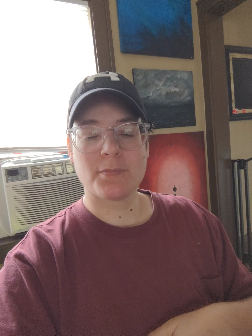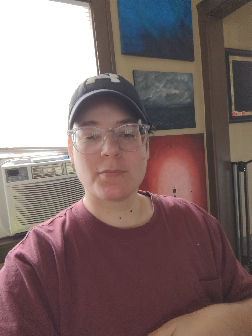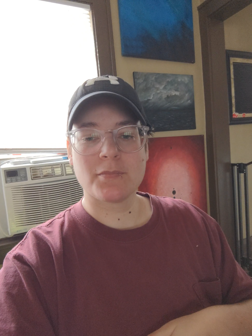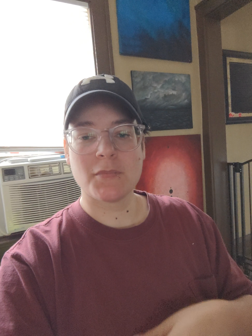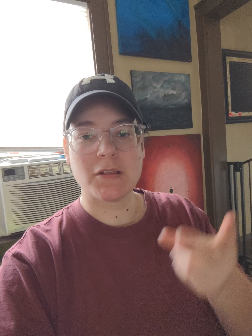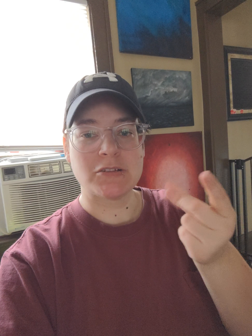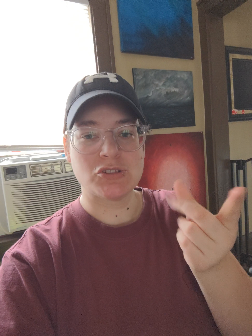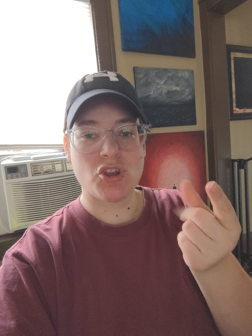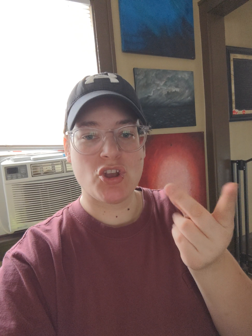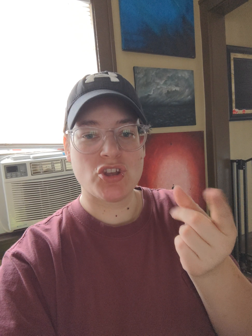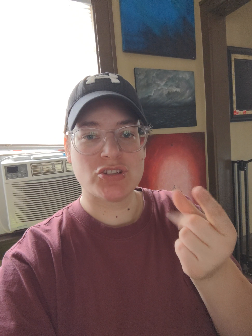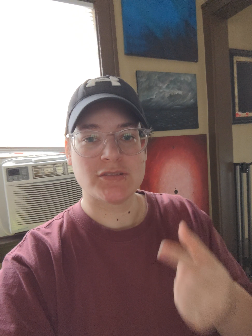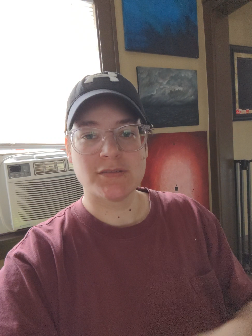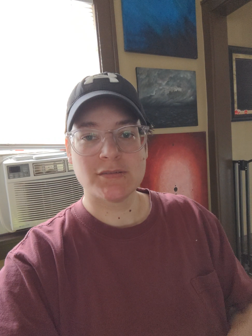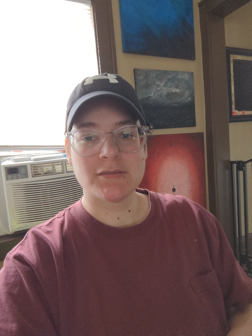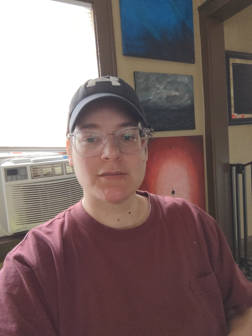dog